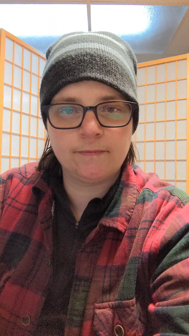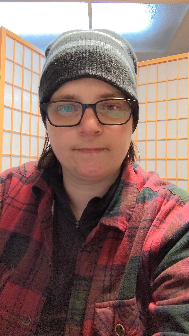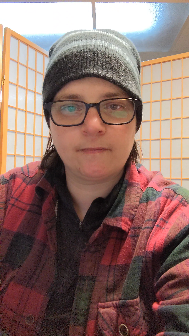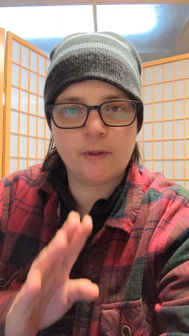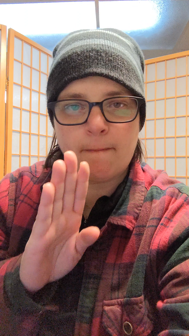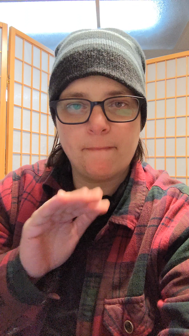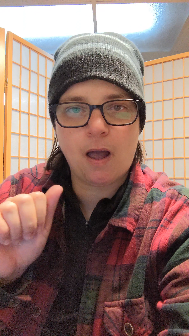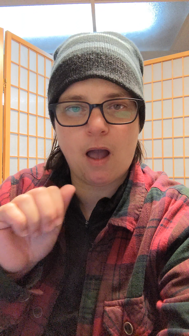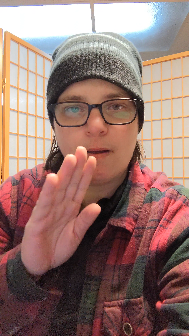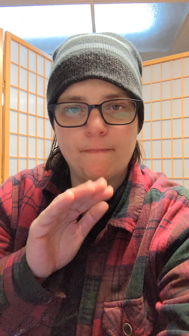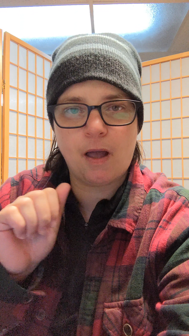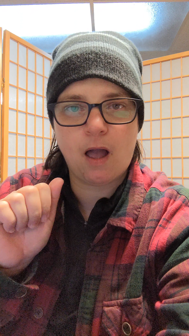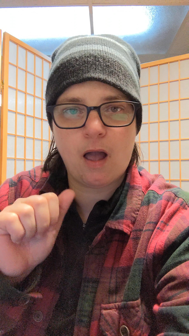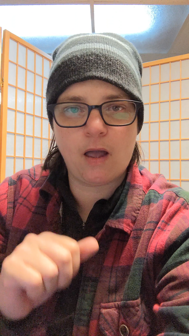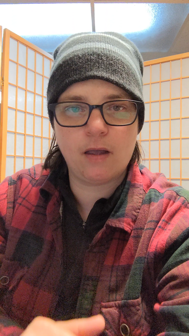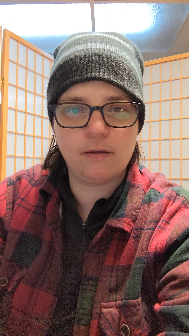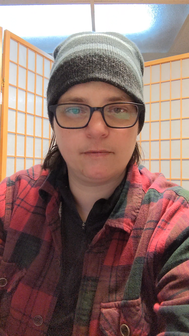baa baa